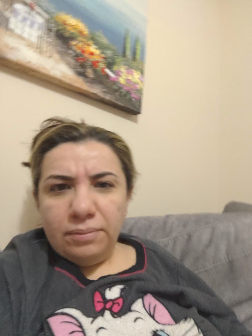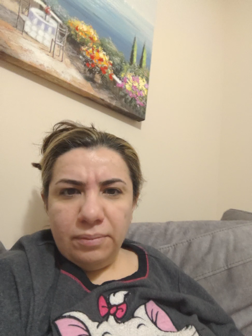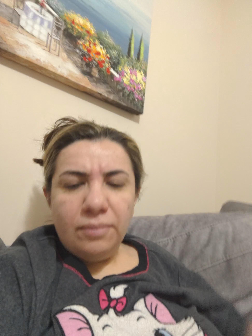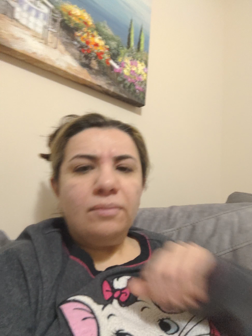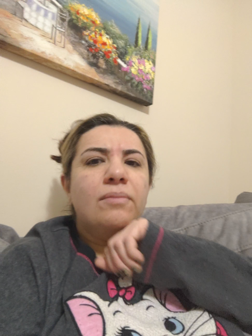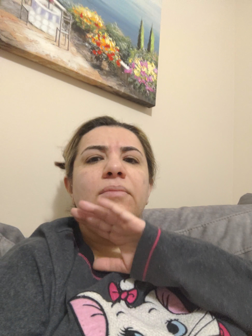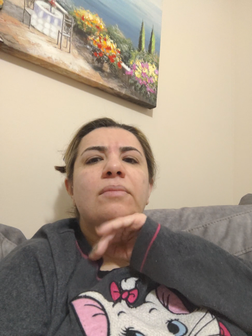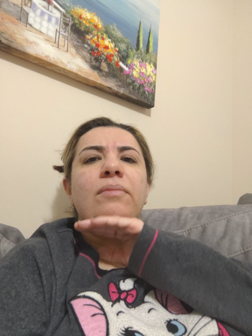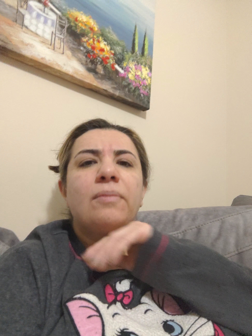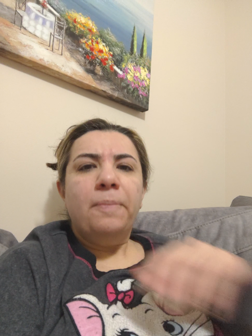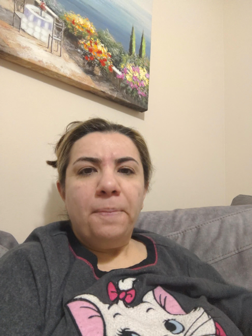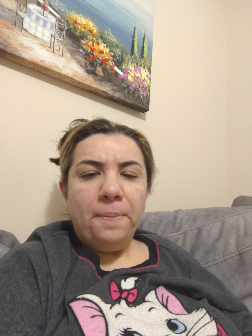pig